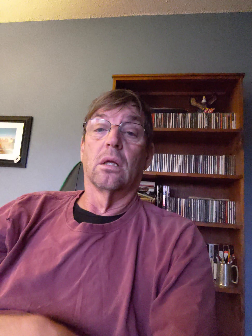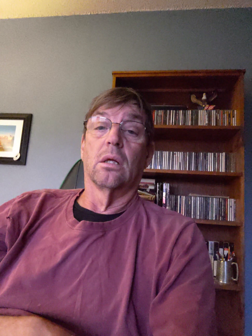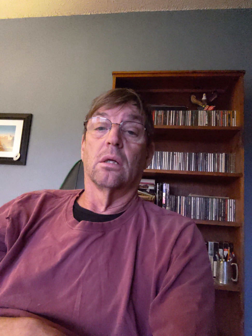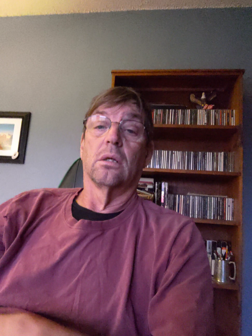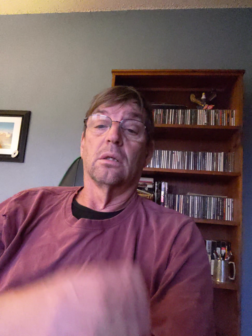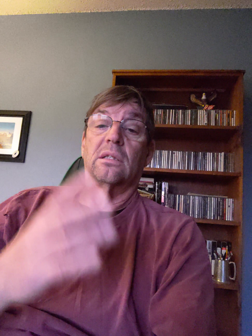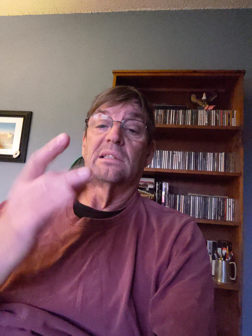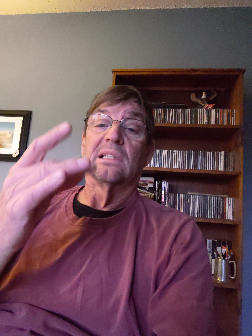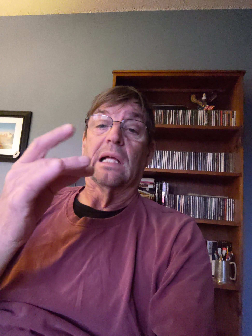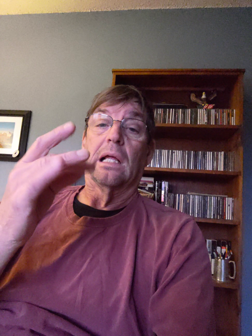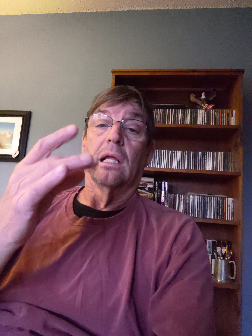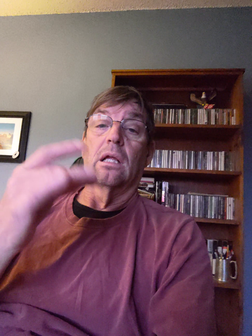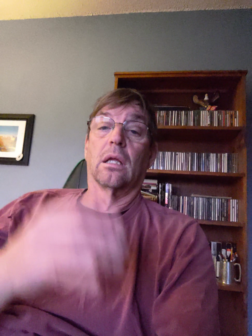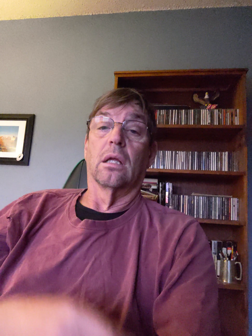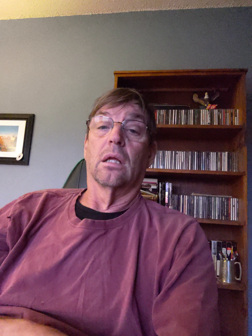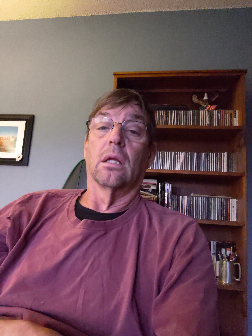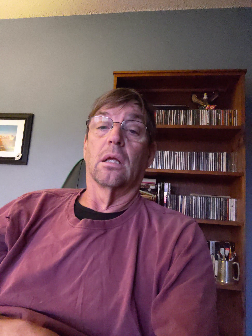sticky